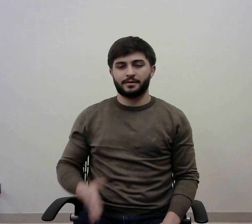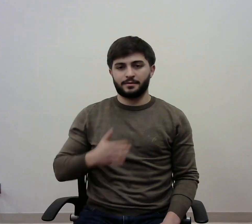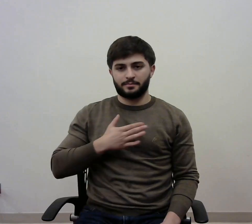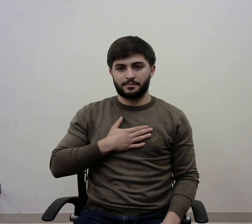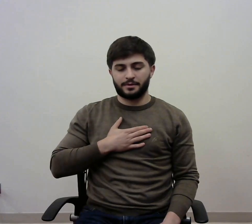mən